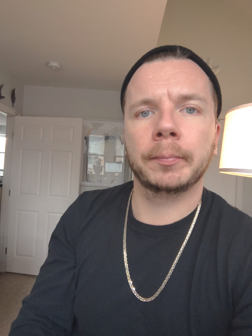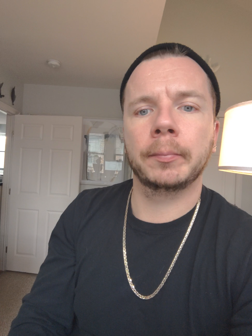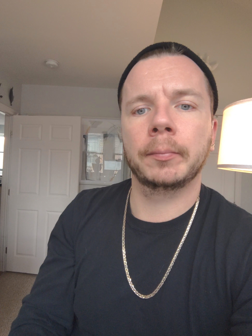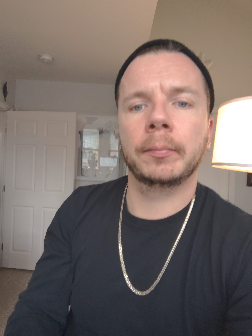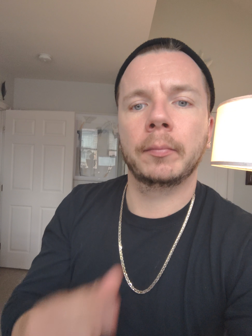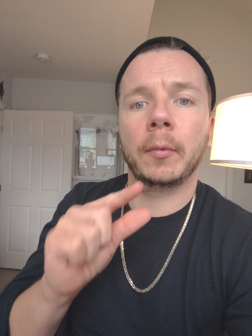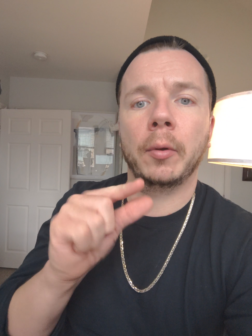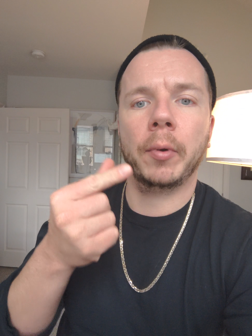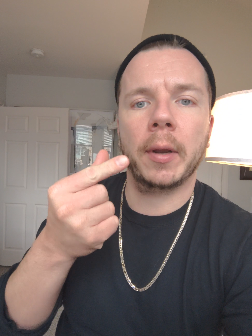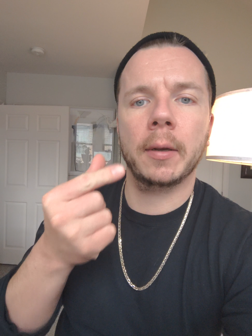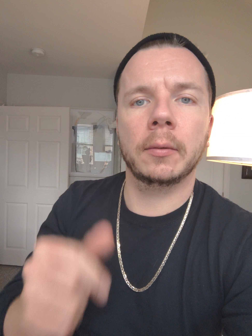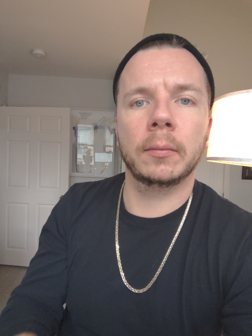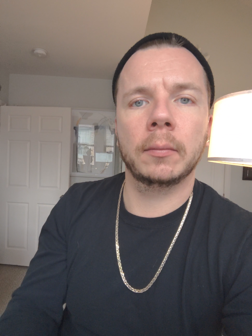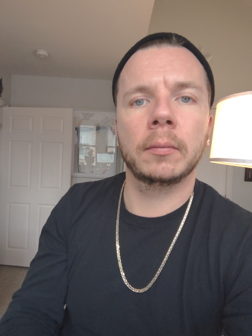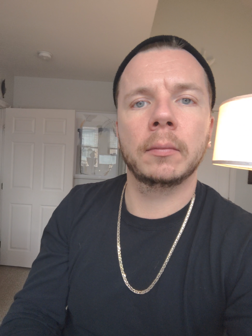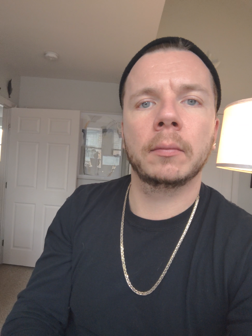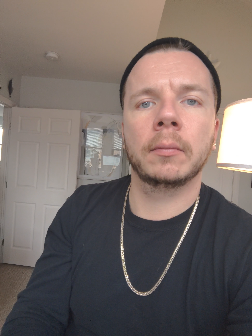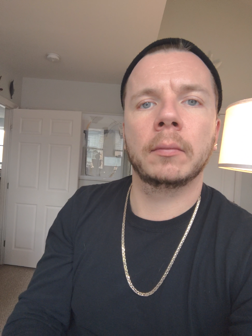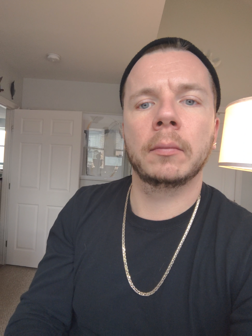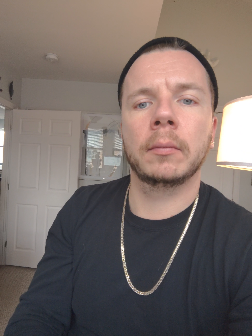green